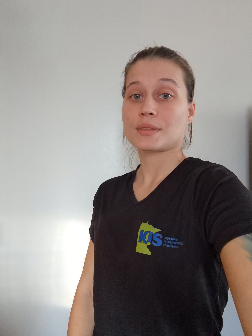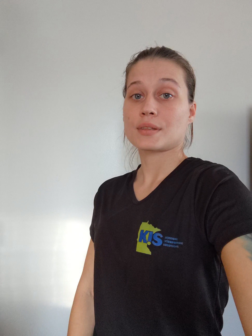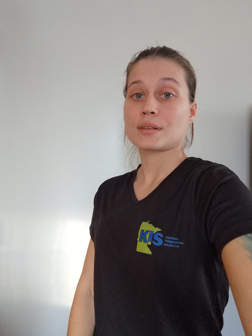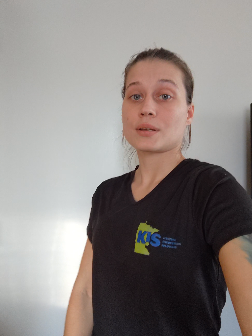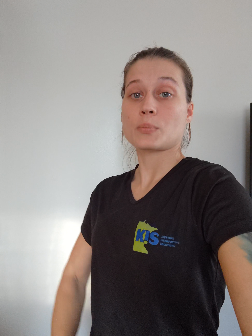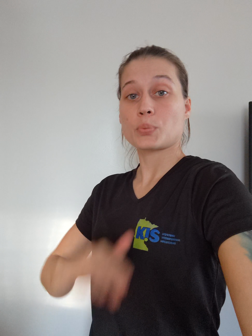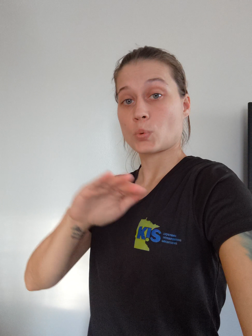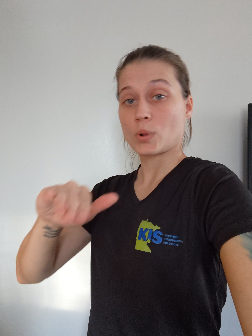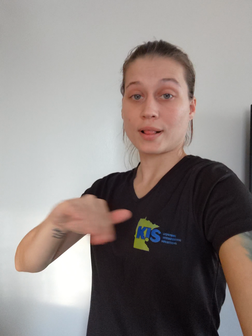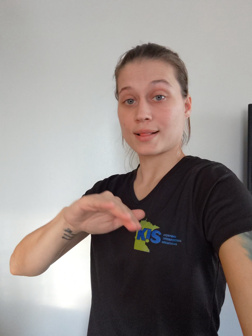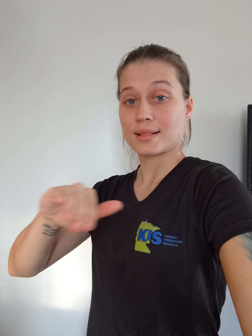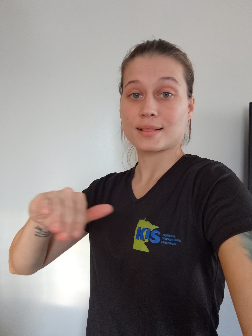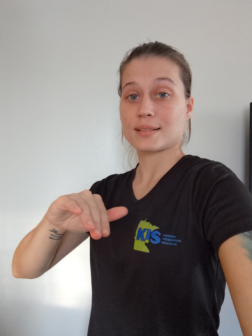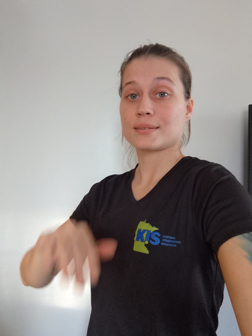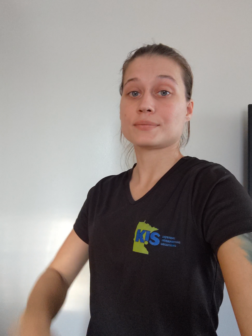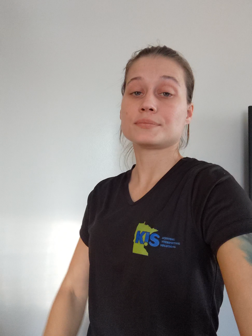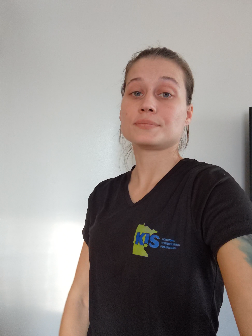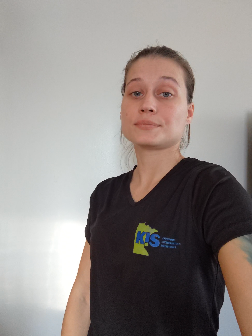pool